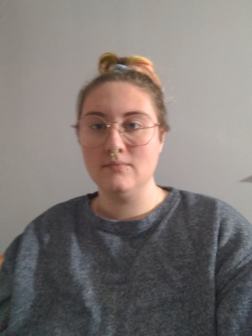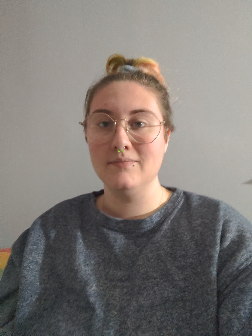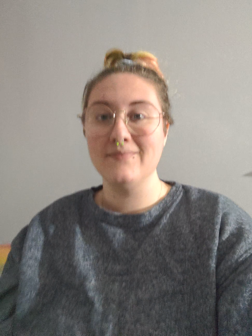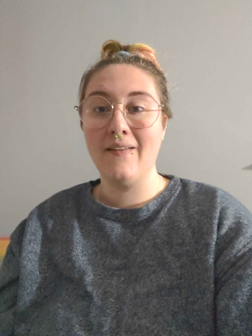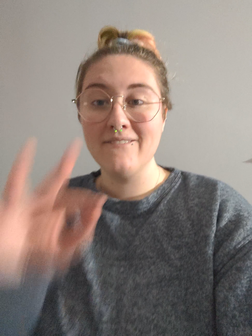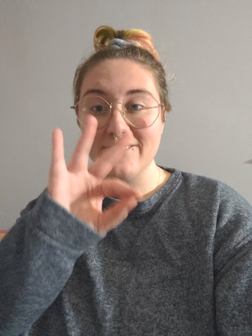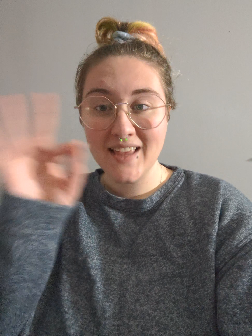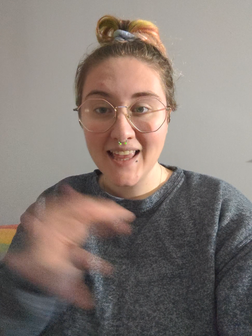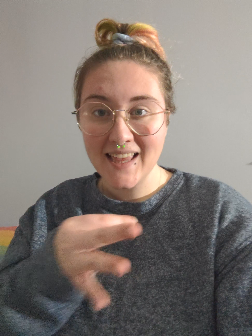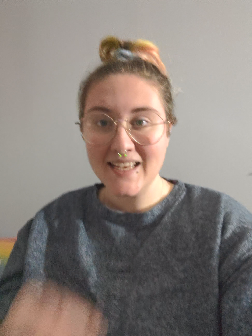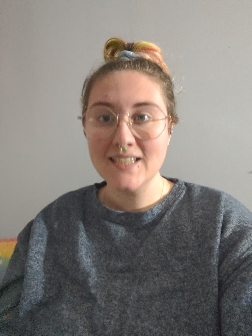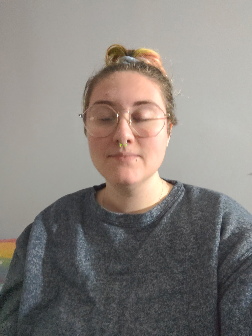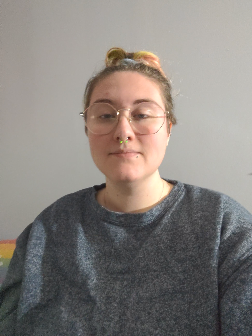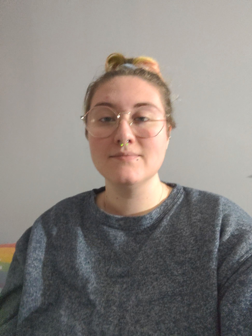feet